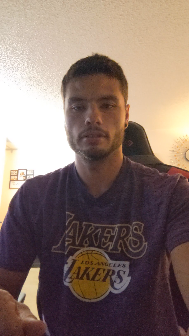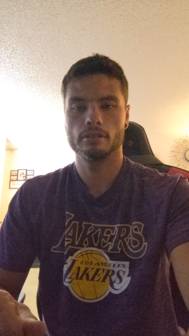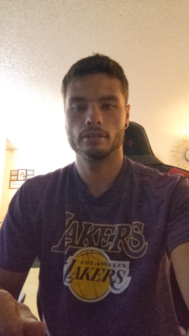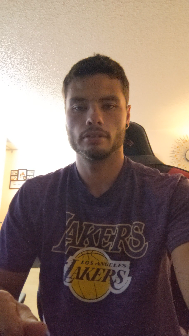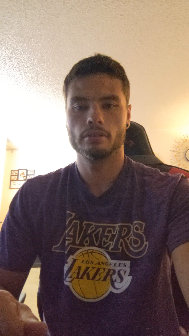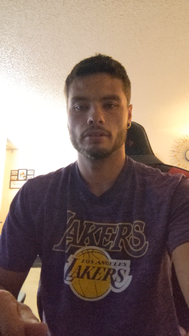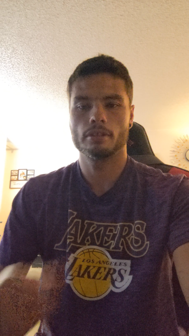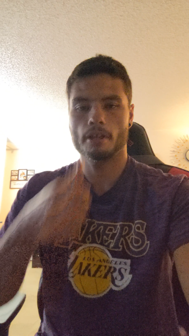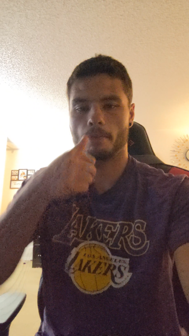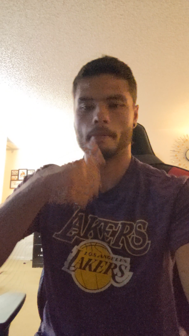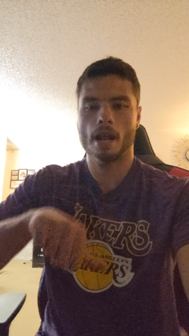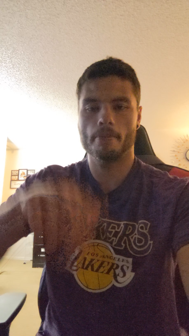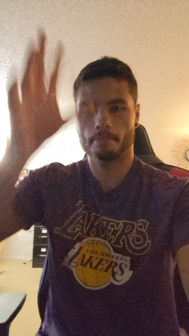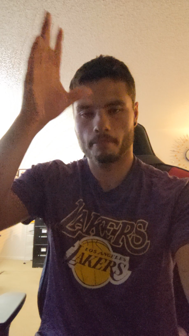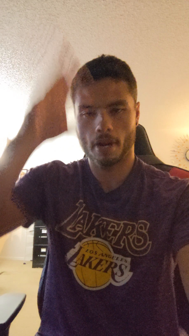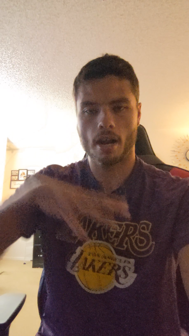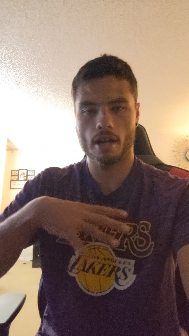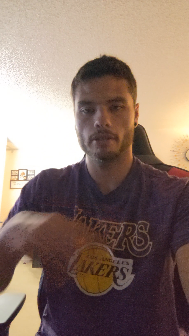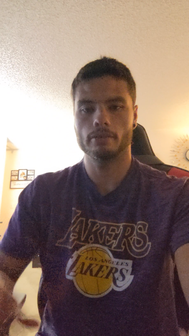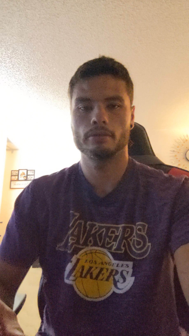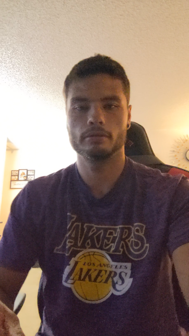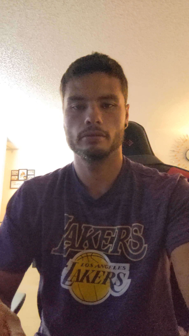mailman